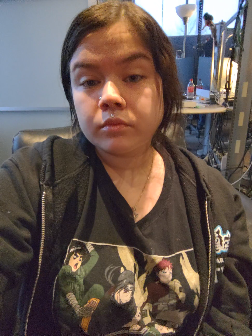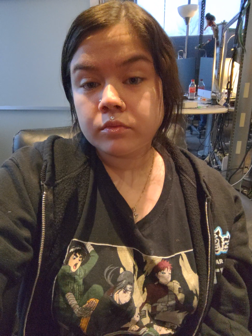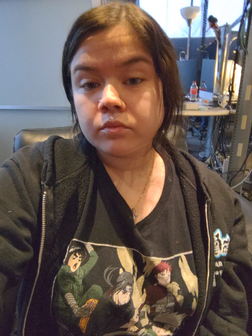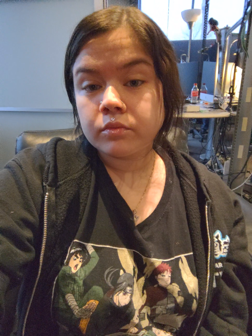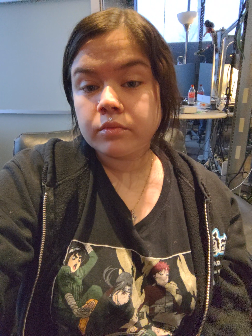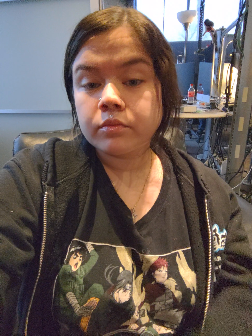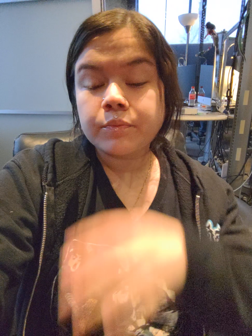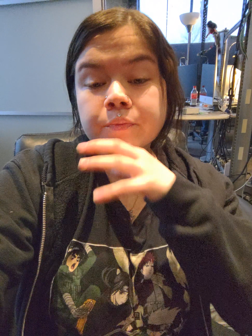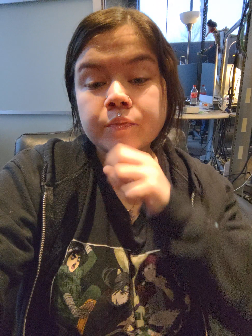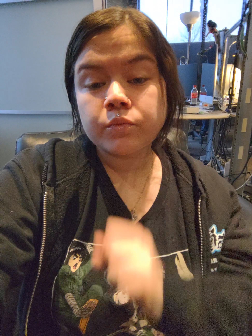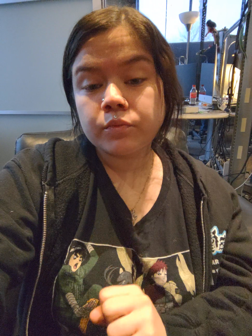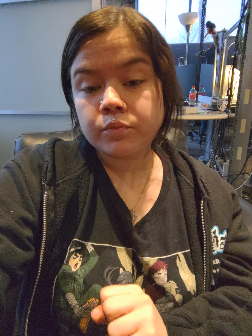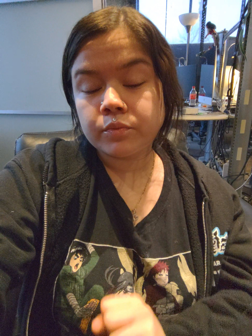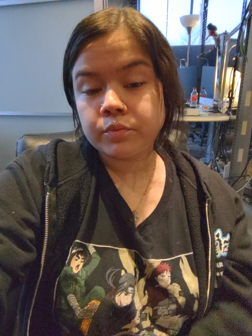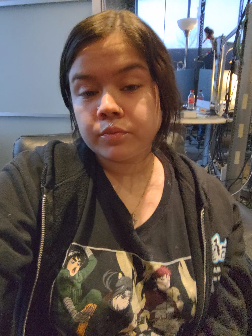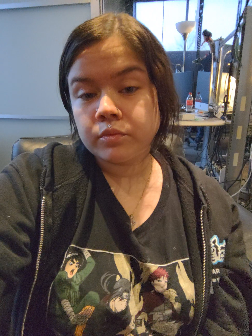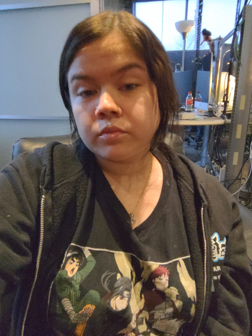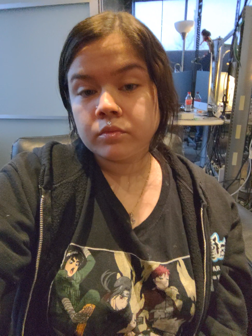old